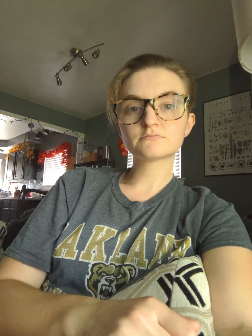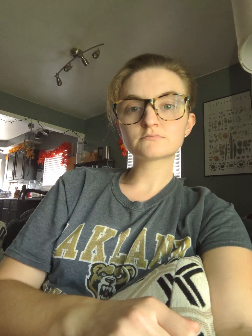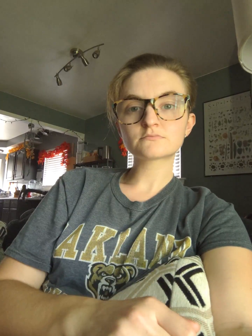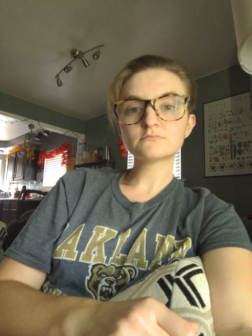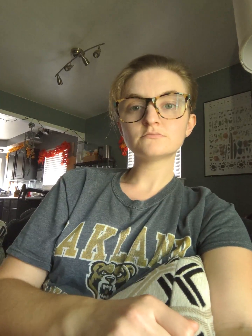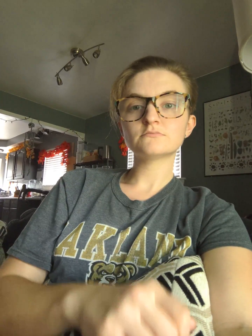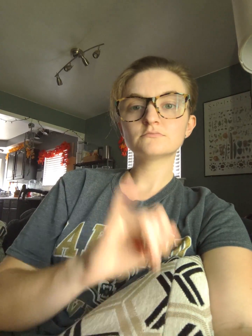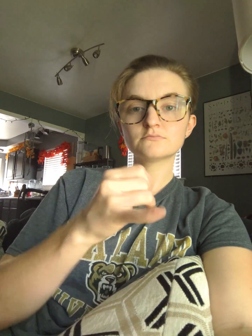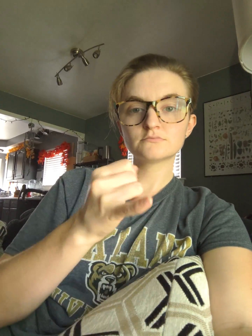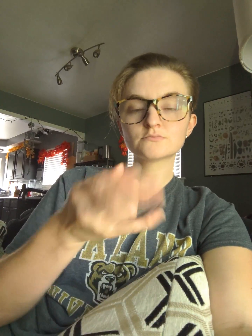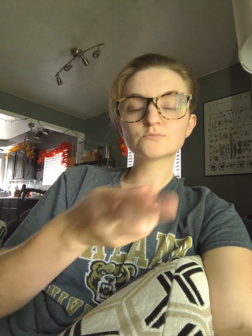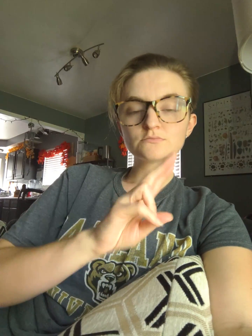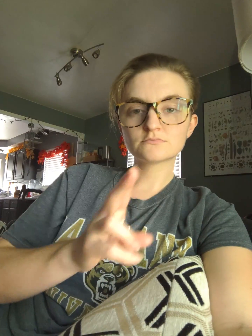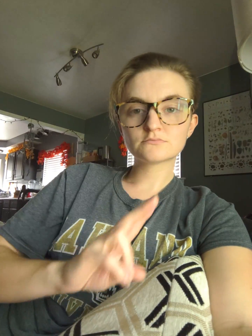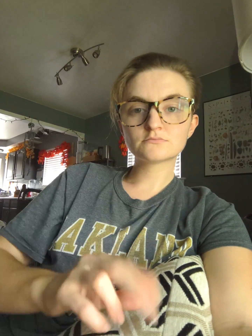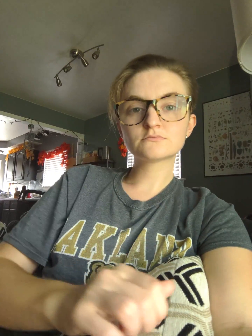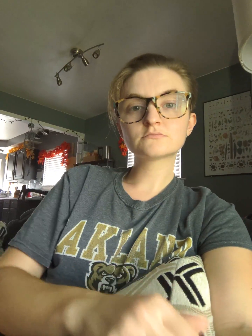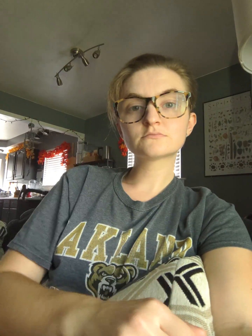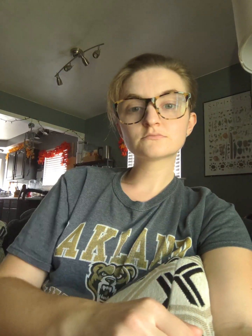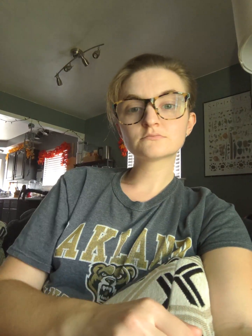jelly